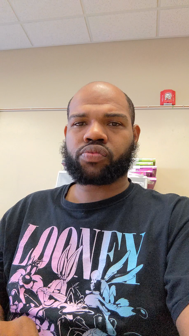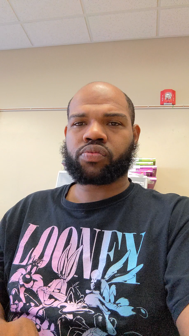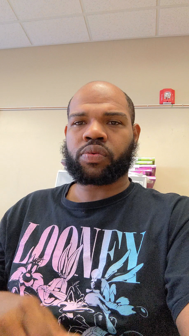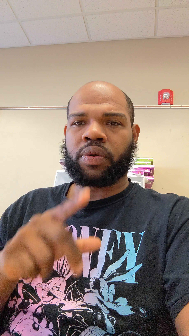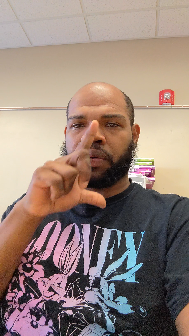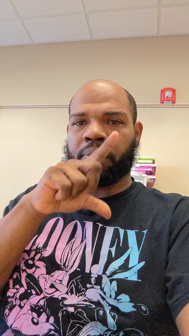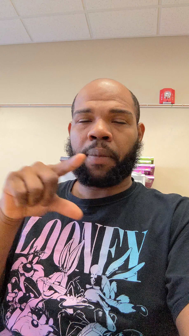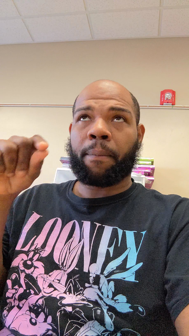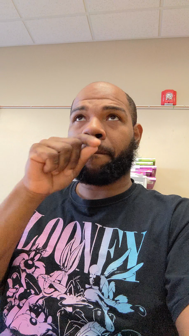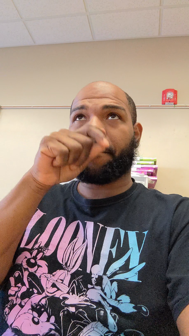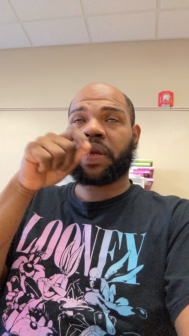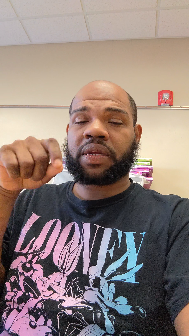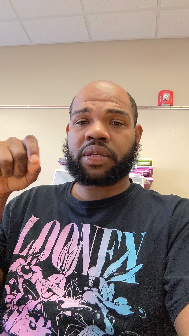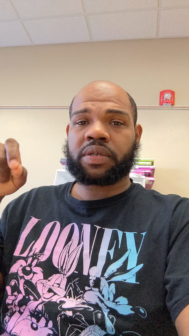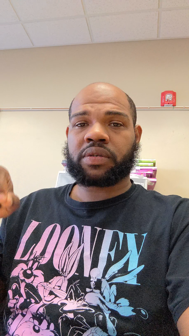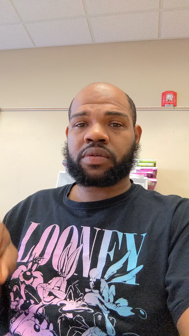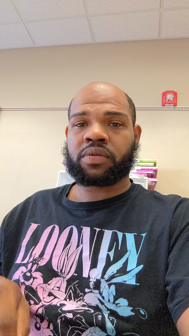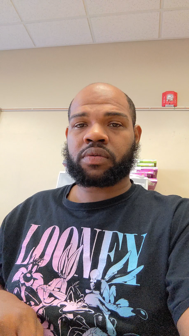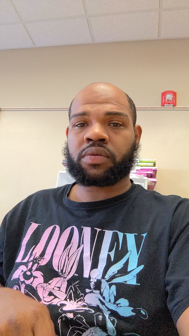peas